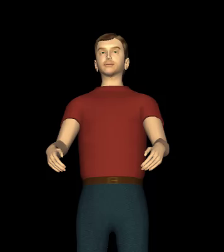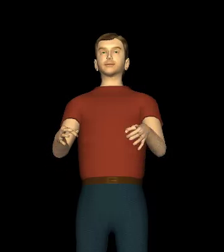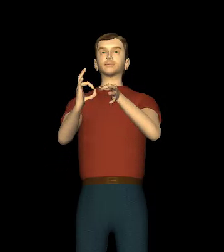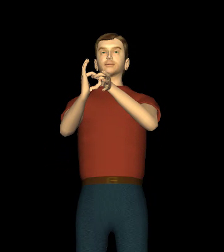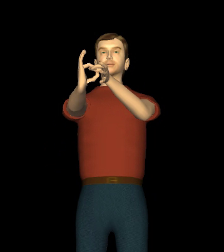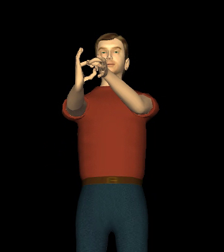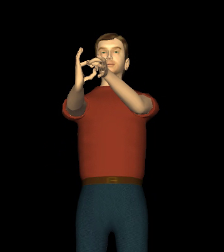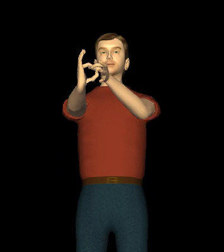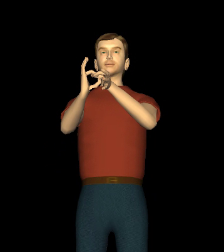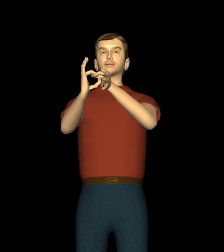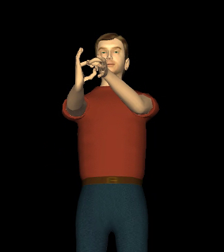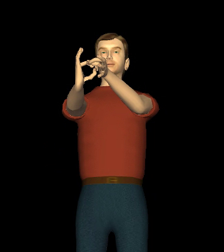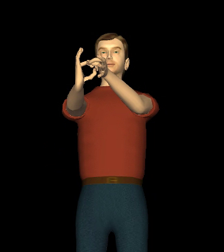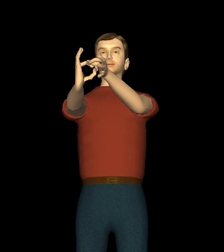علاقة